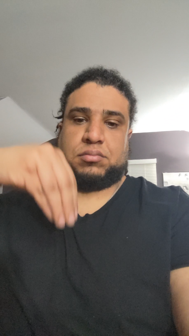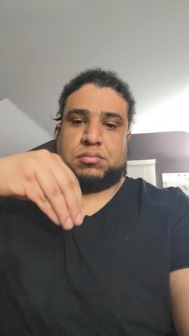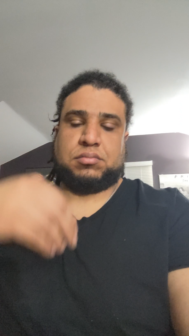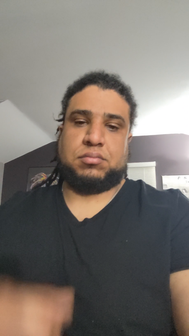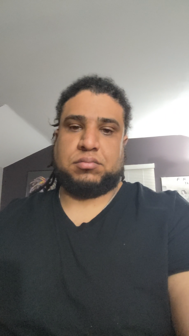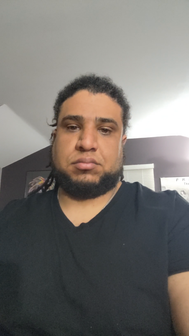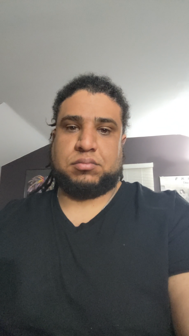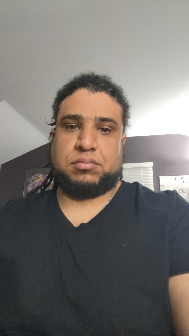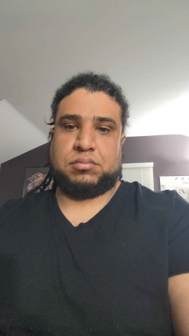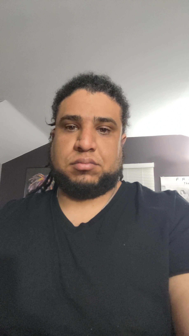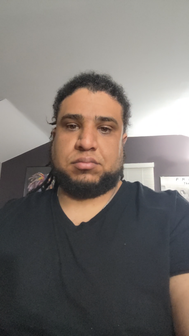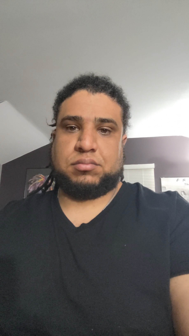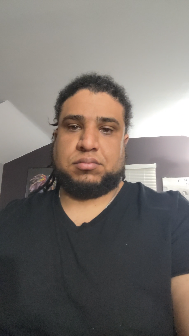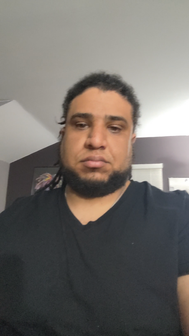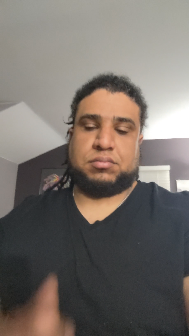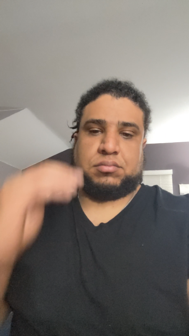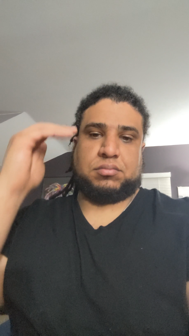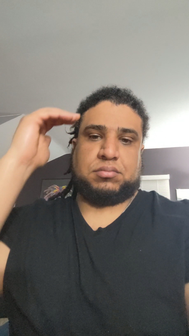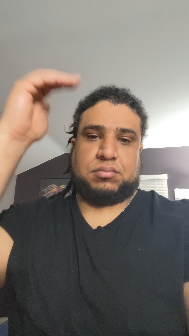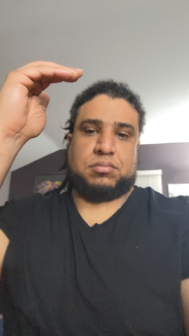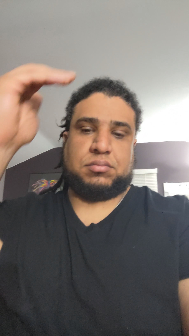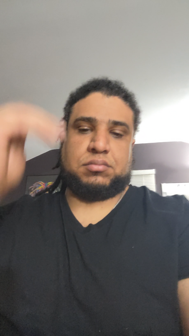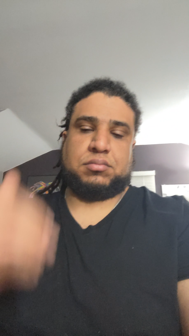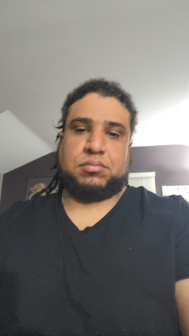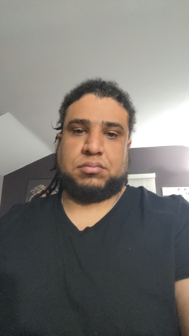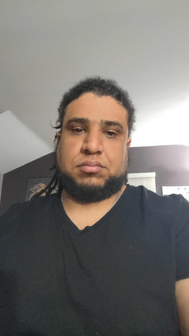big